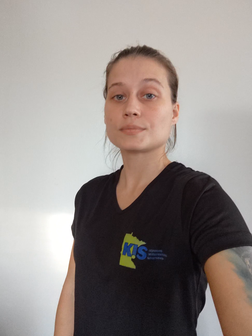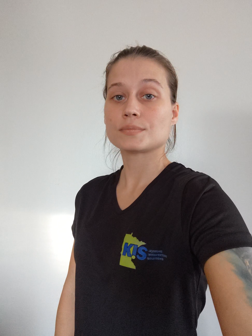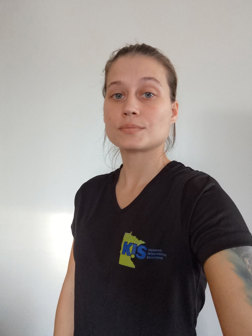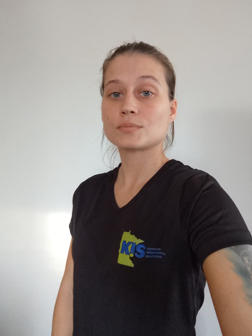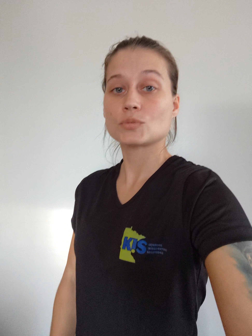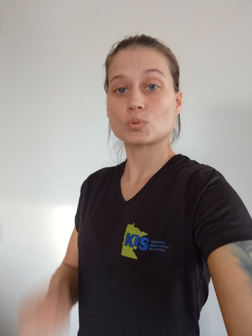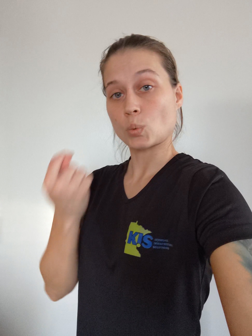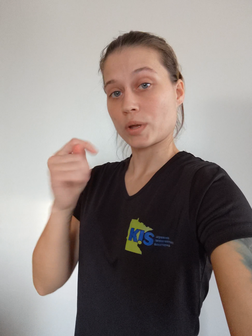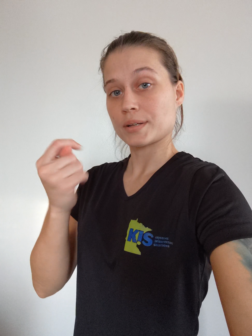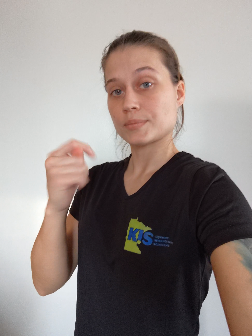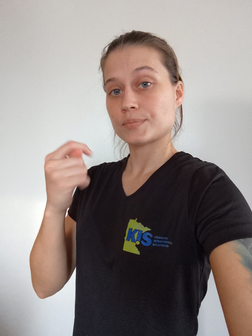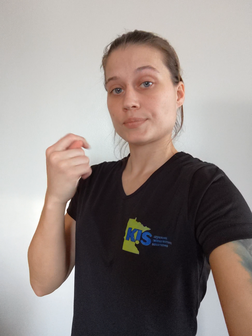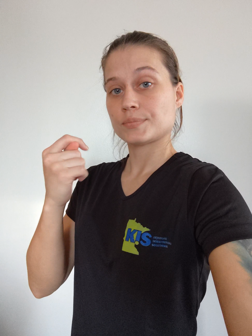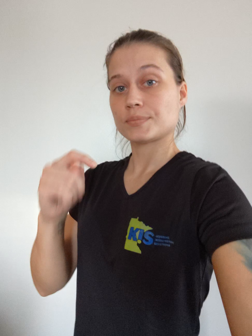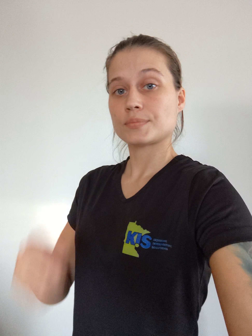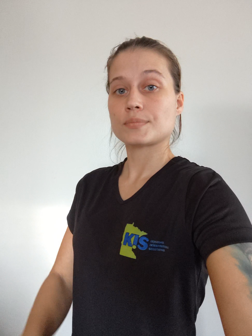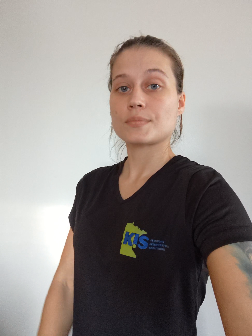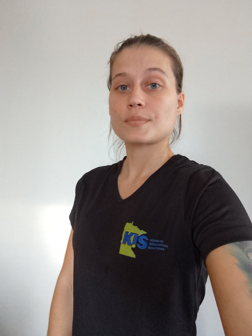toy